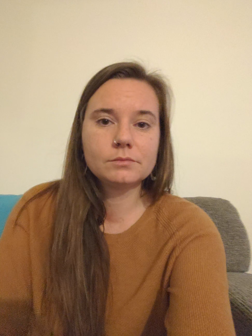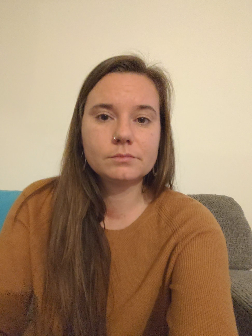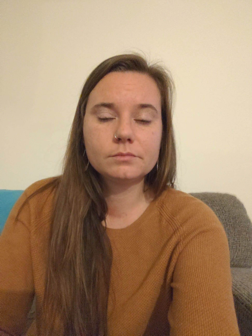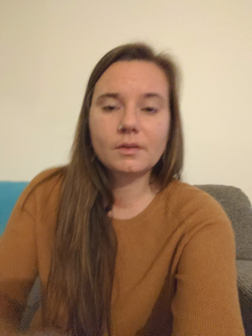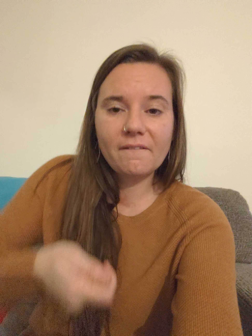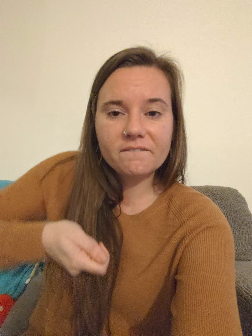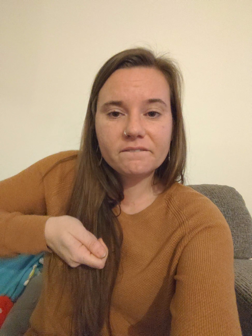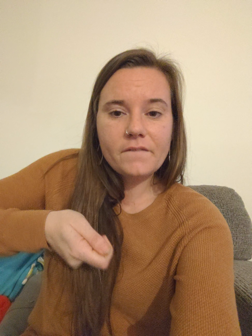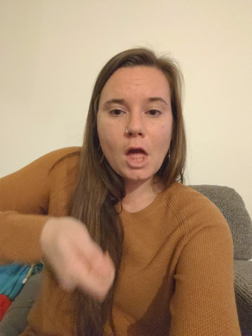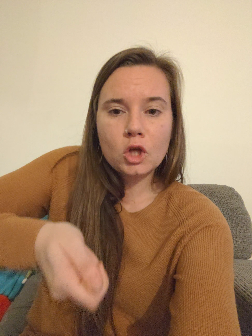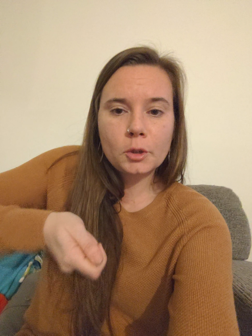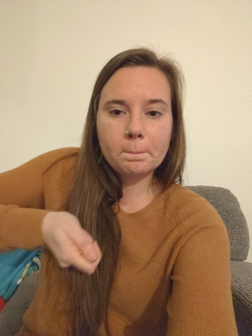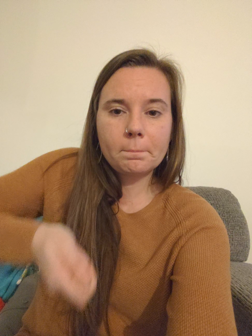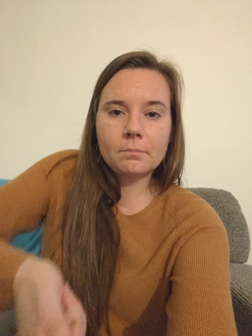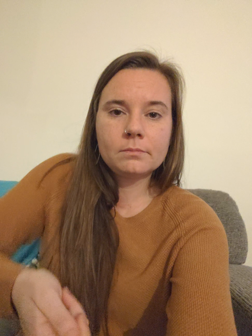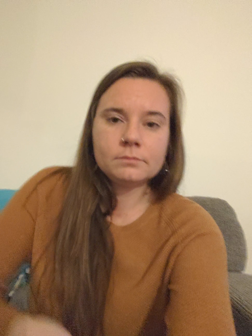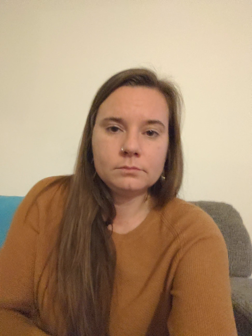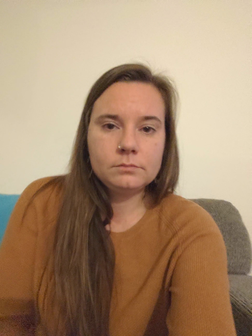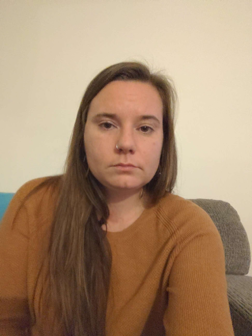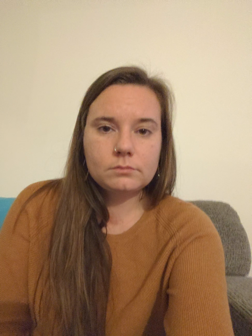vacuum